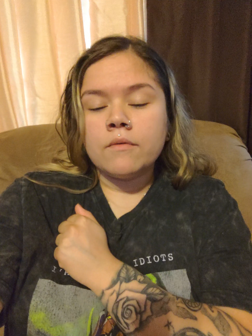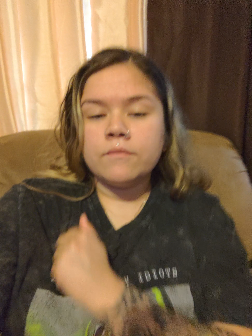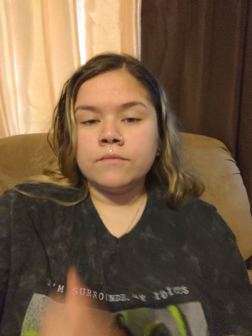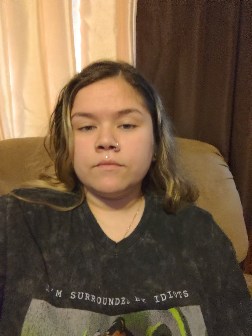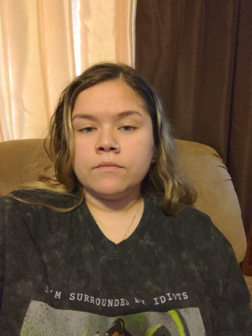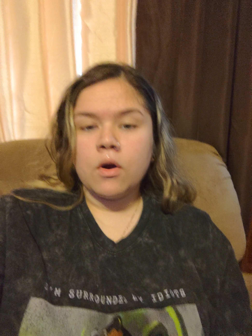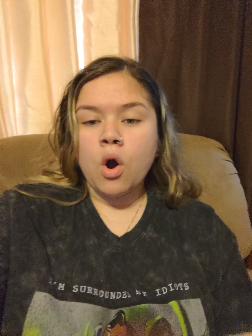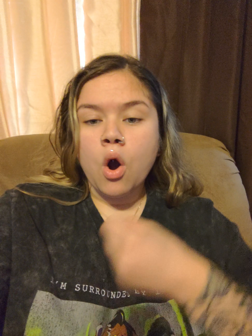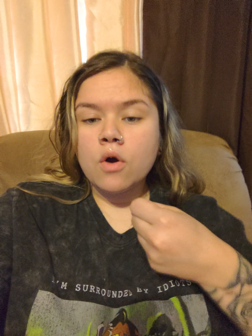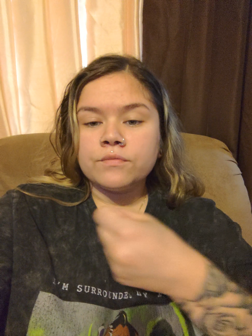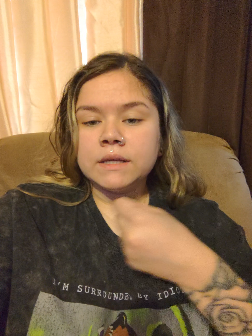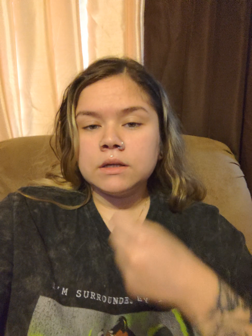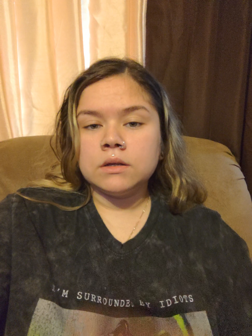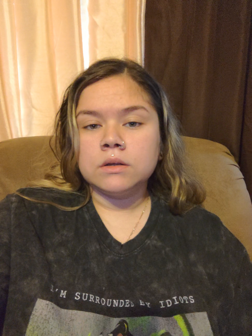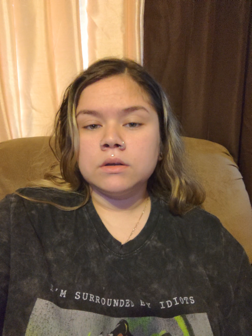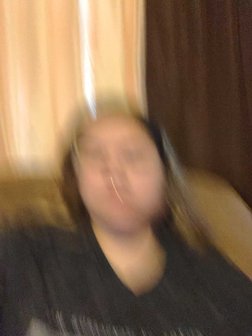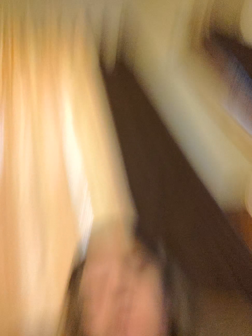coffee